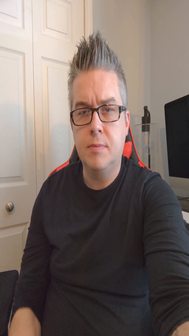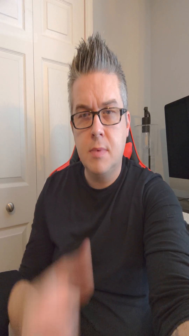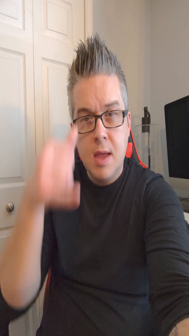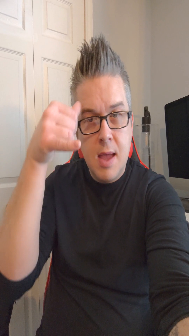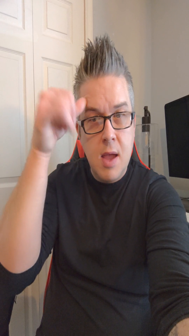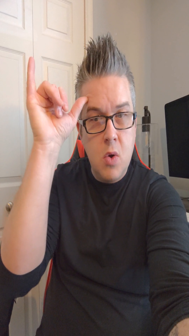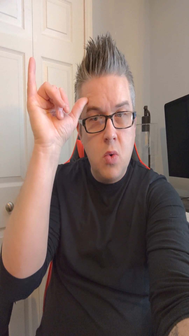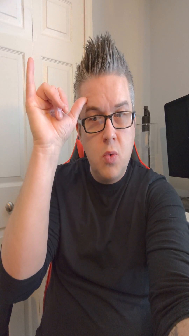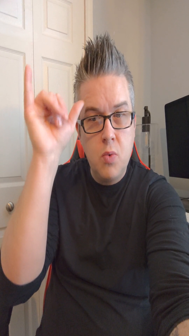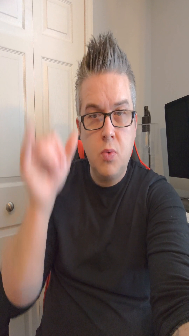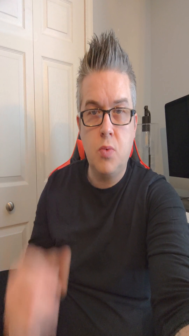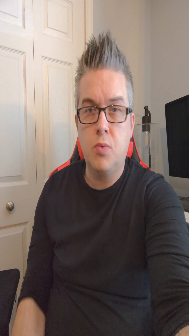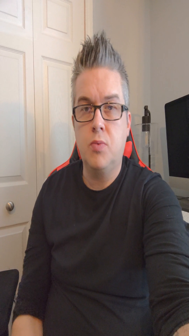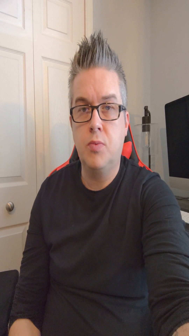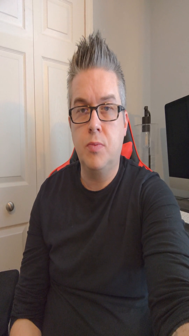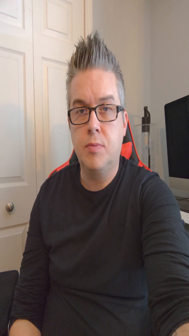cow